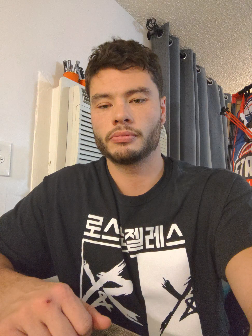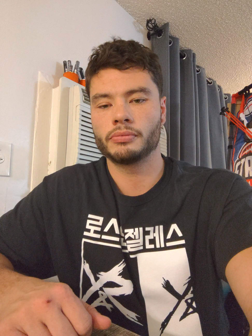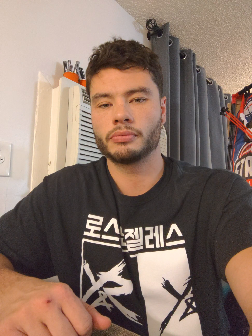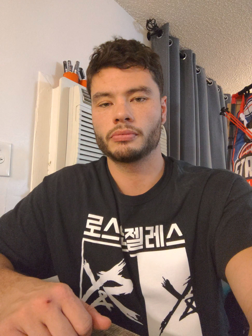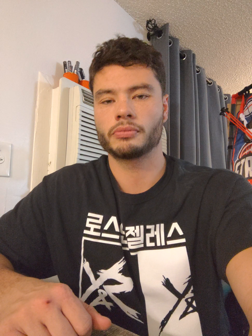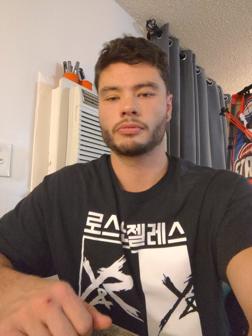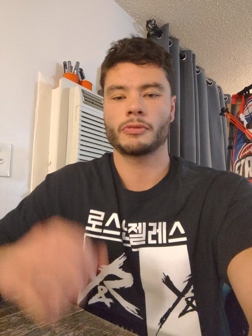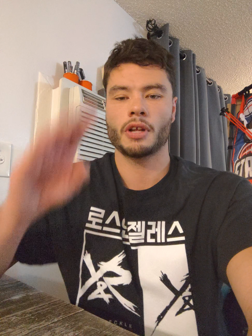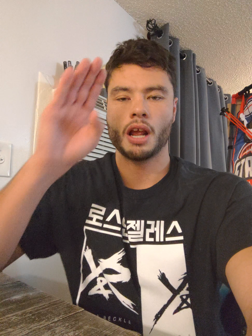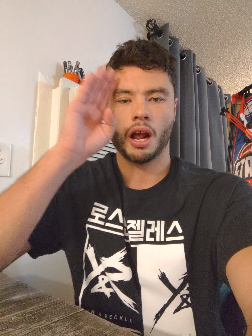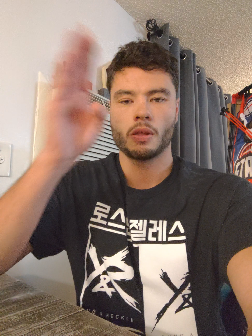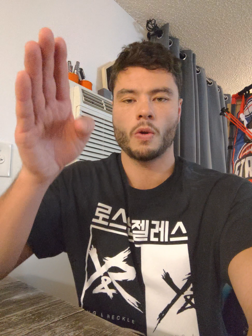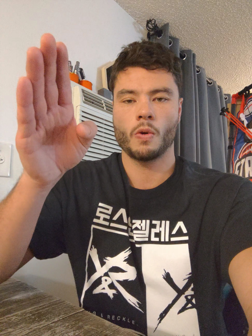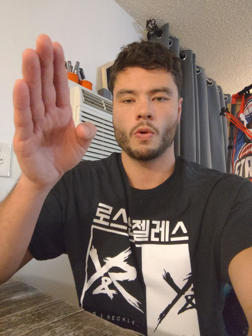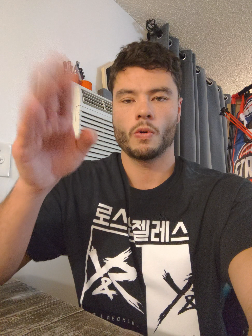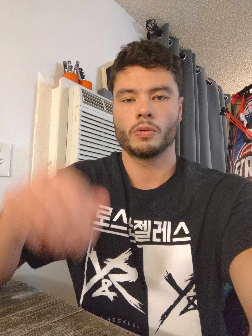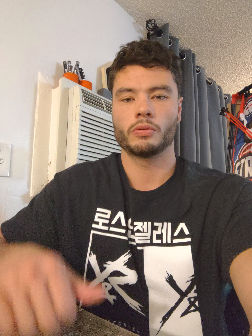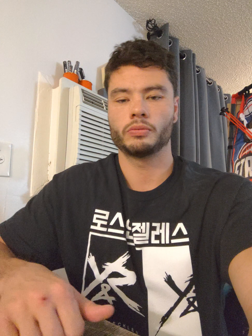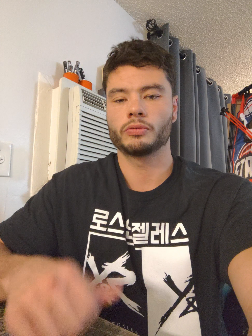hello